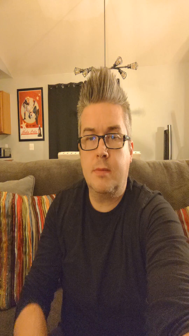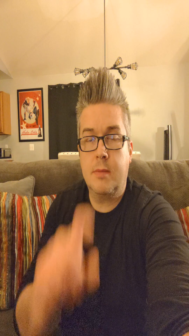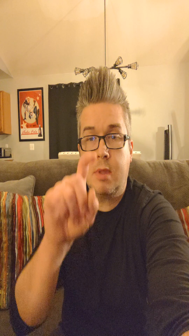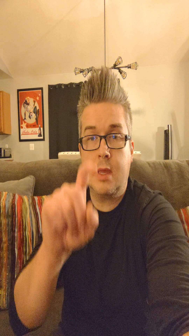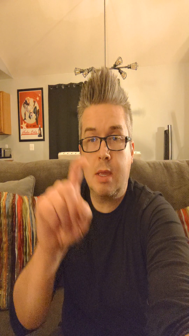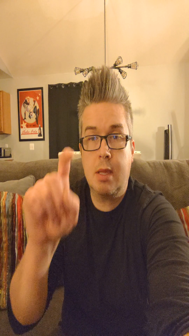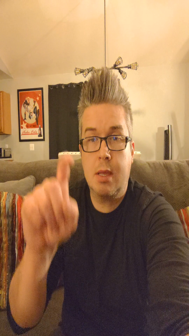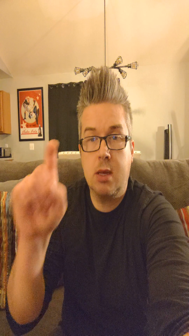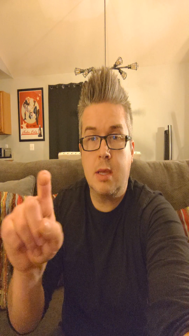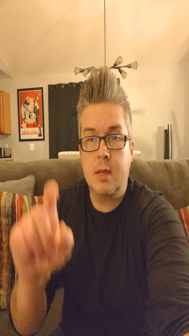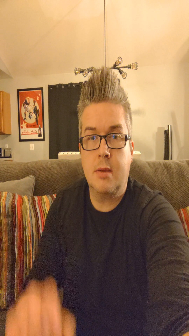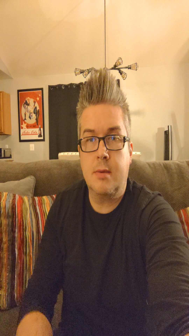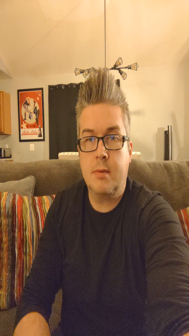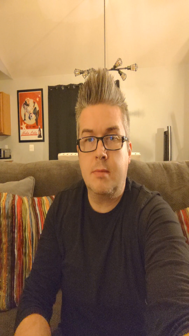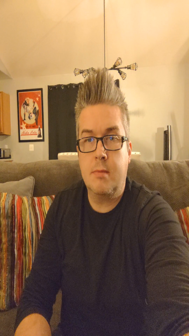closet